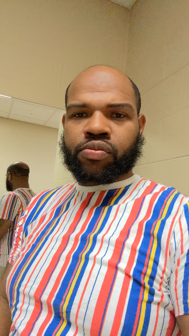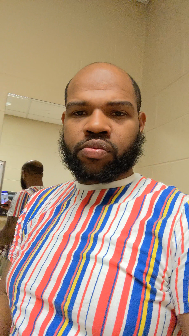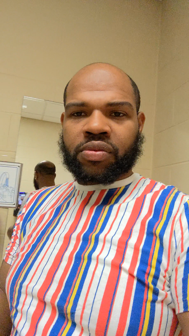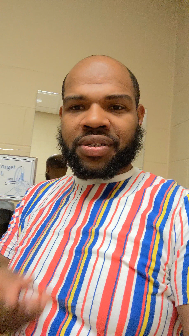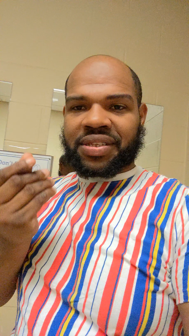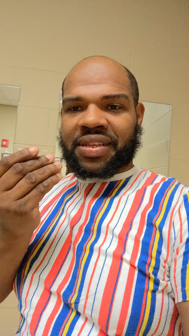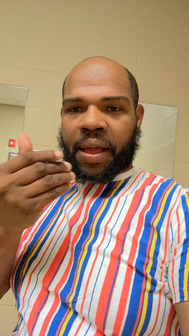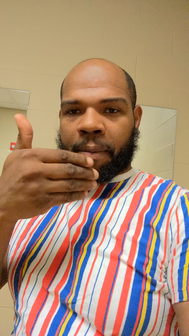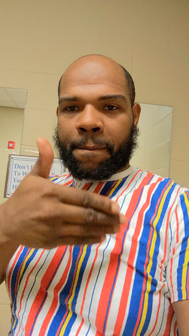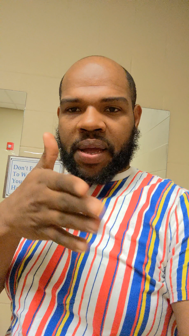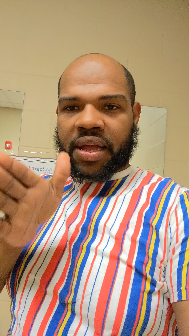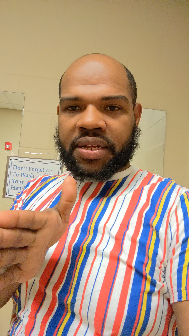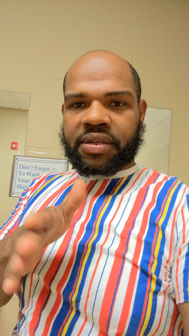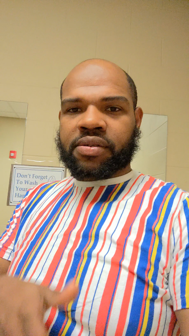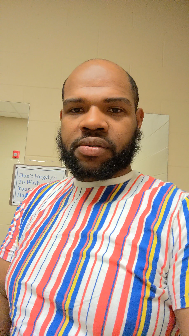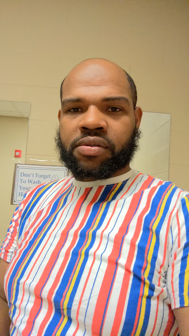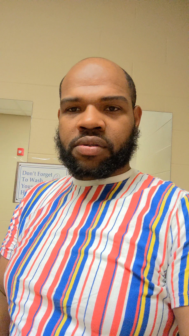sandbox